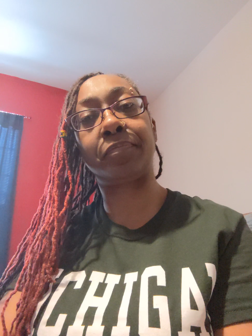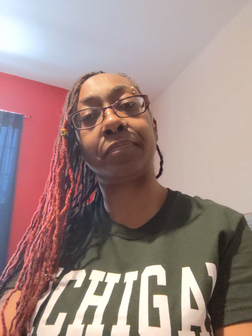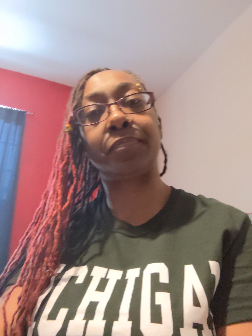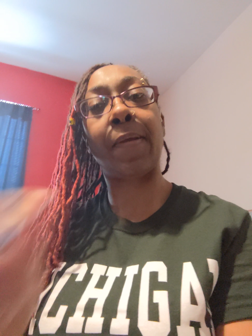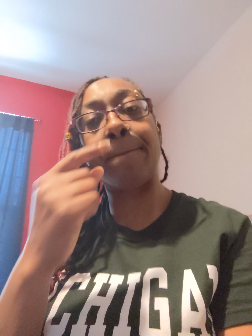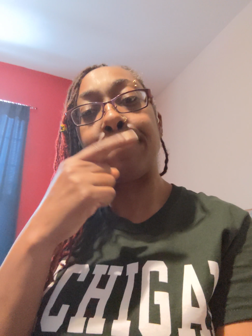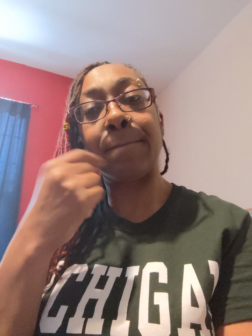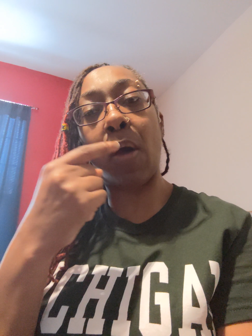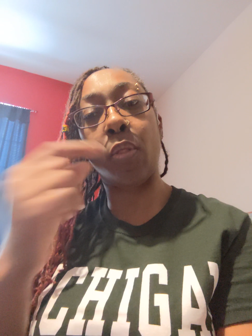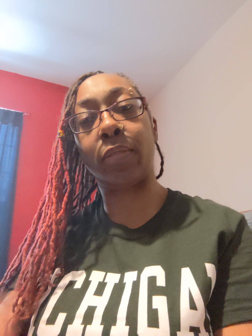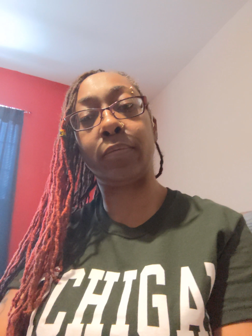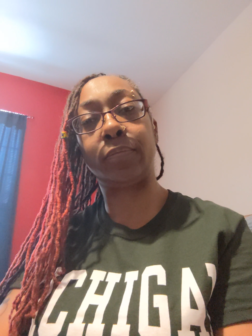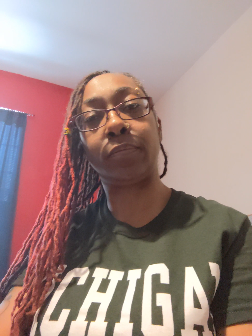mouth